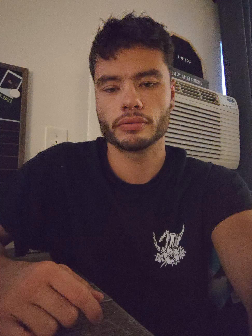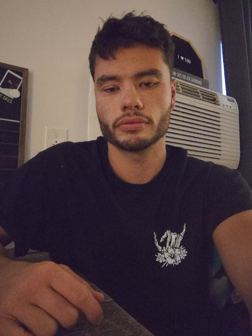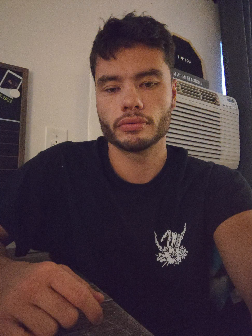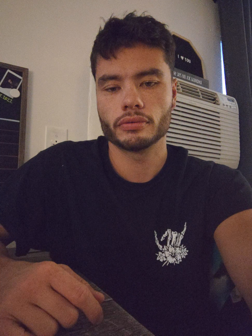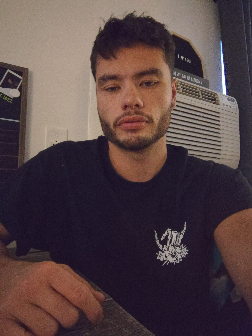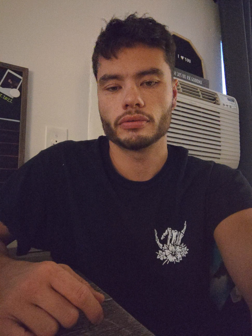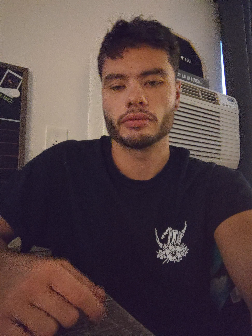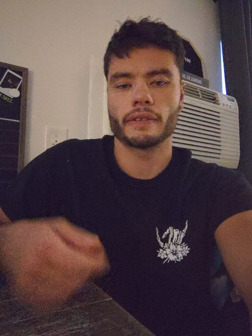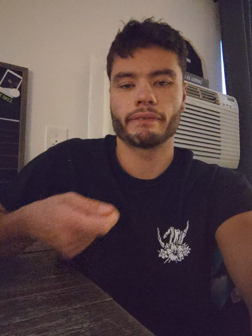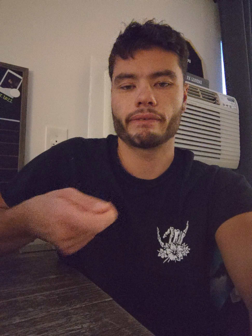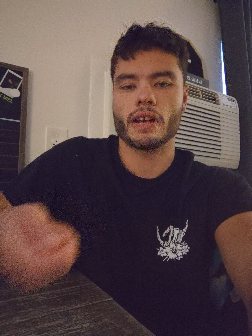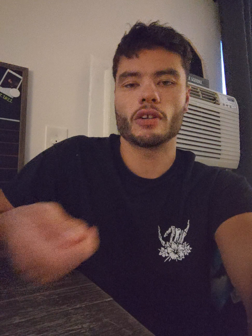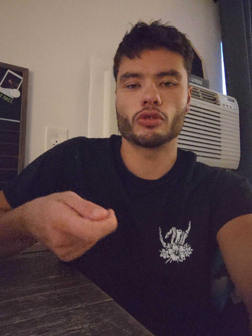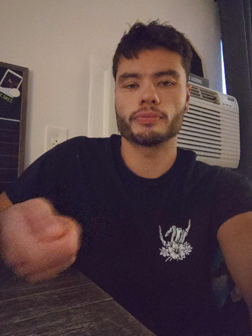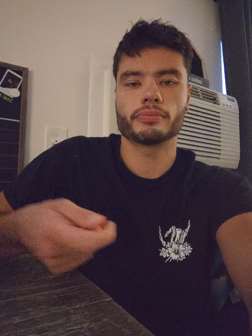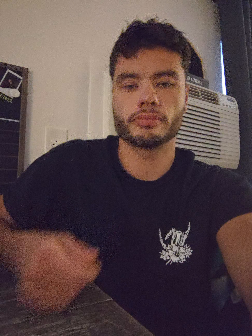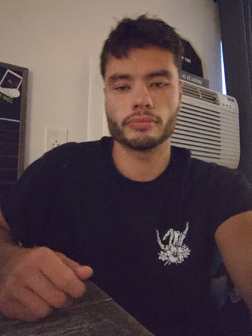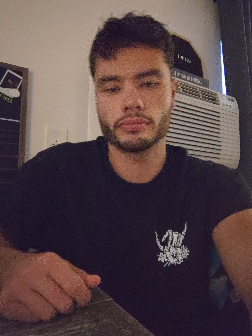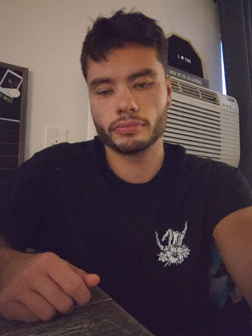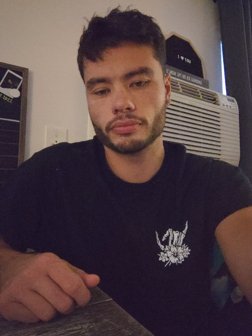vacuum